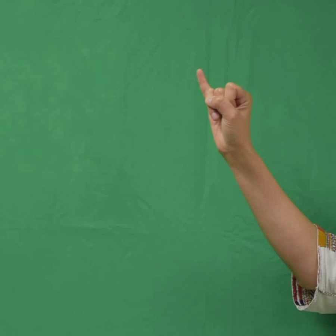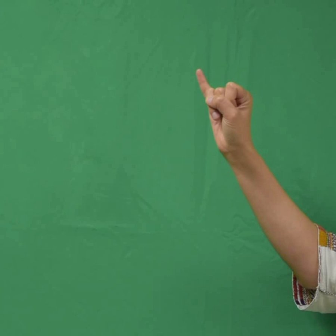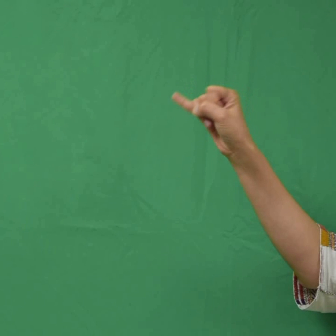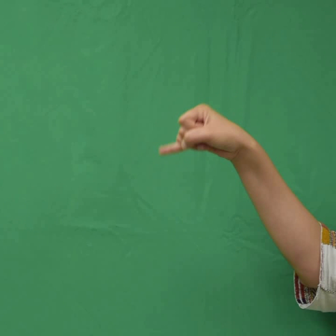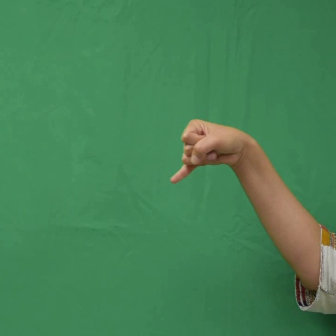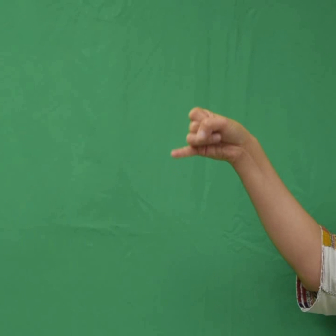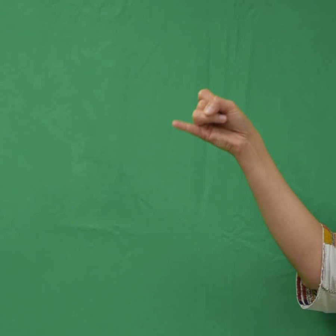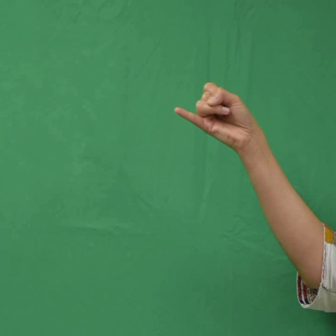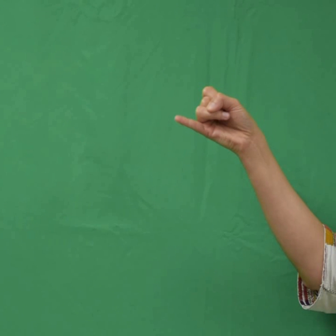J